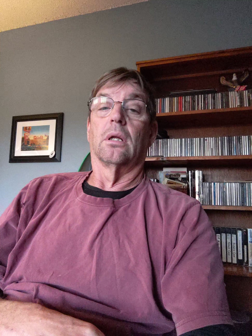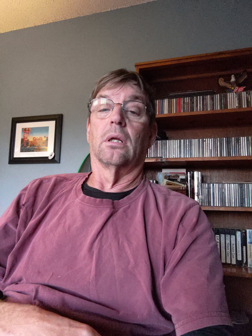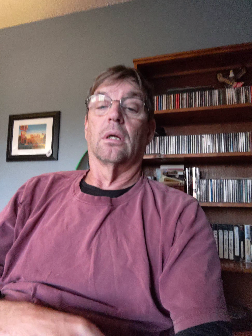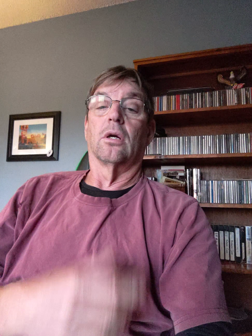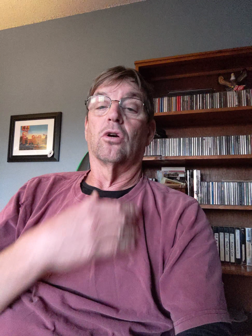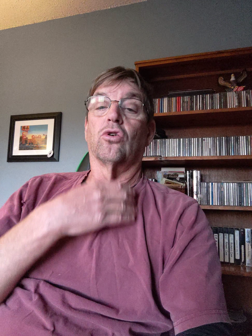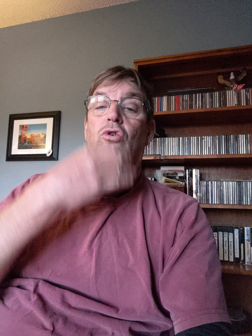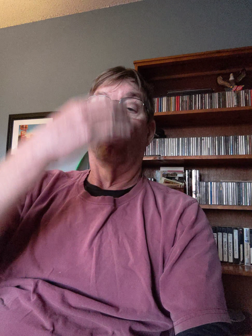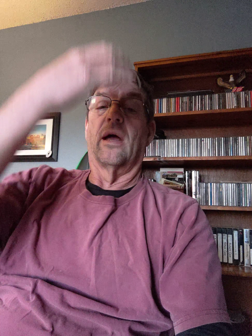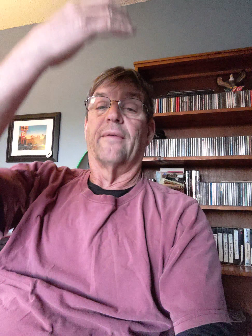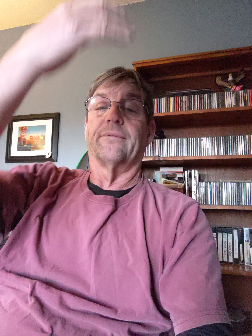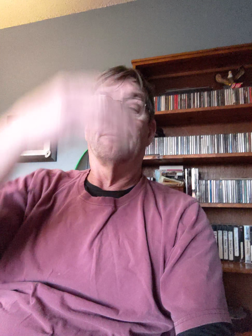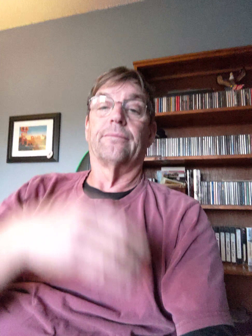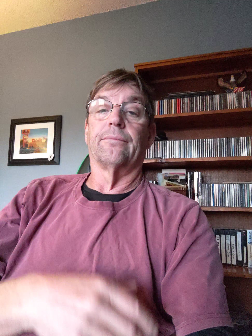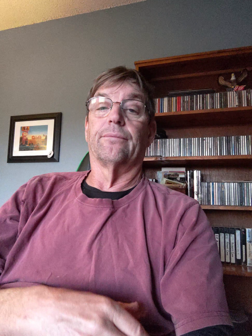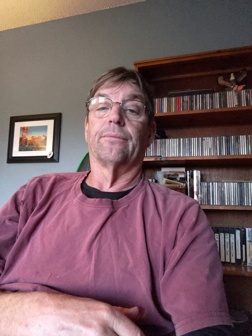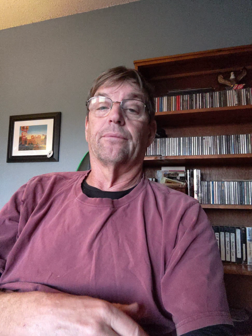giraffe